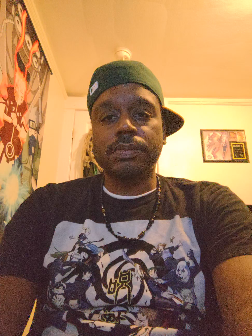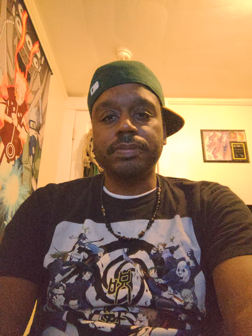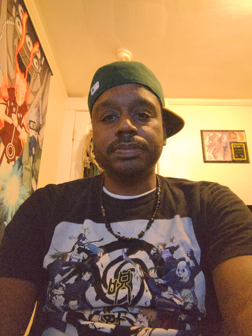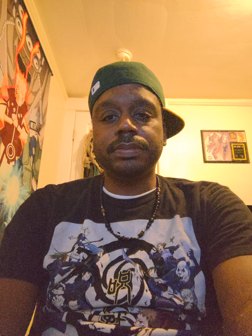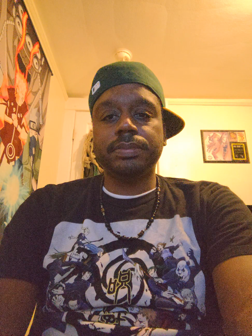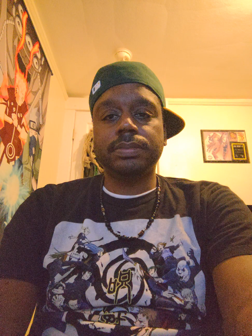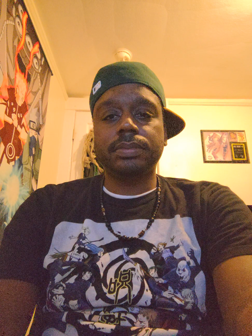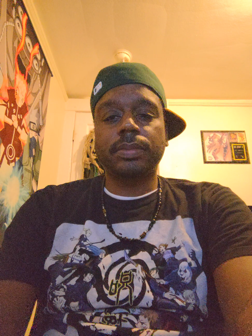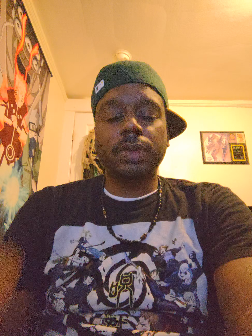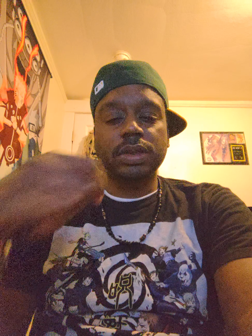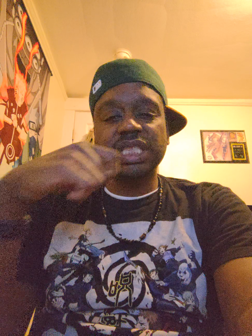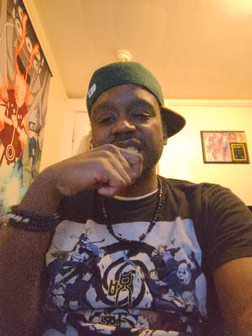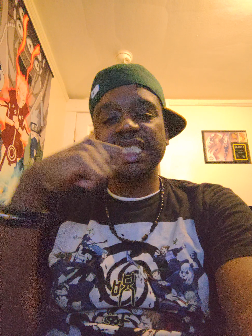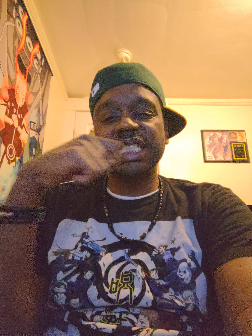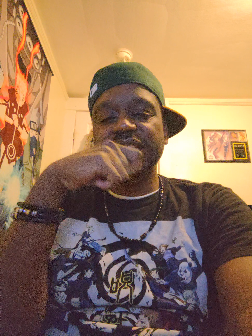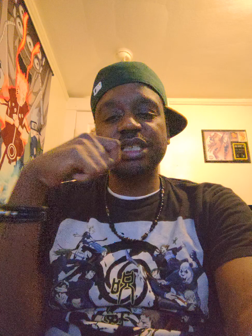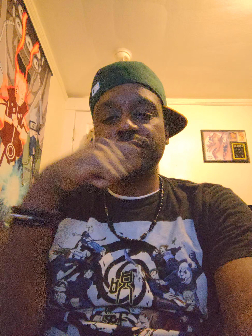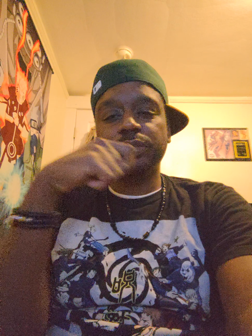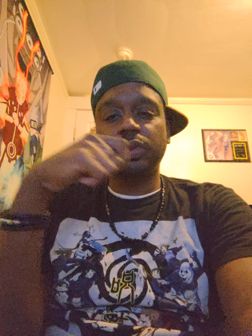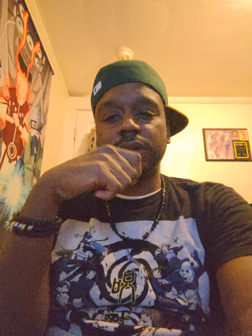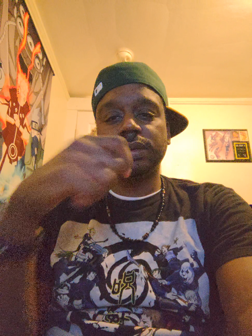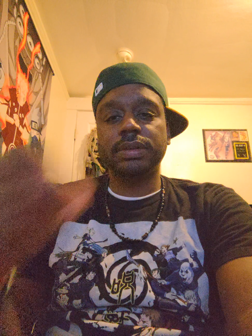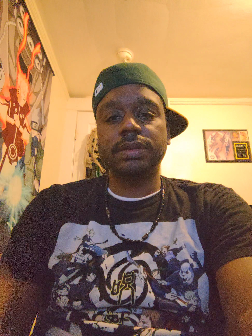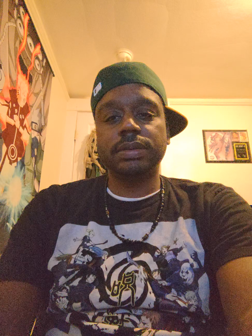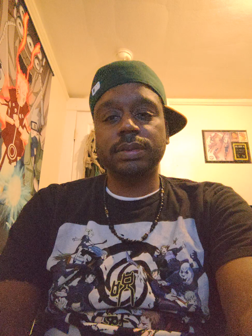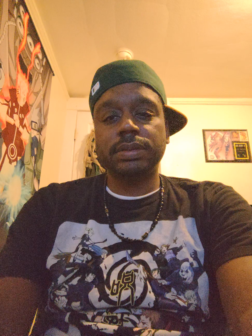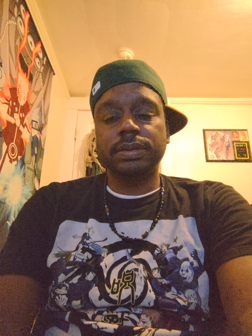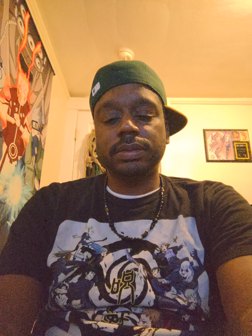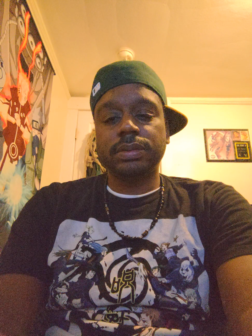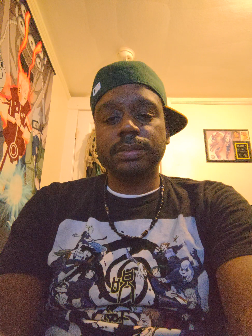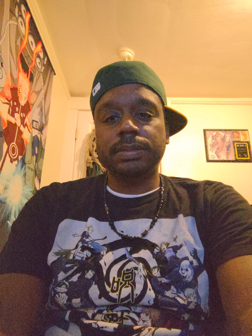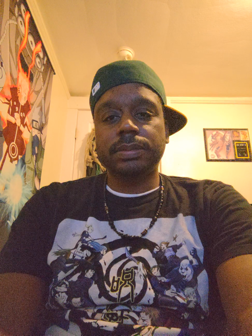toothbrush